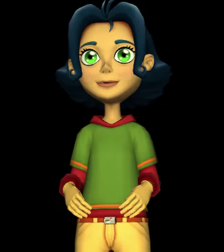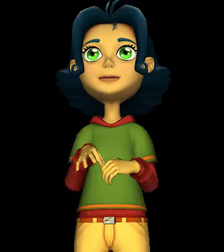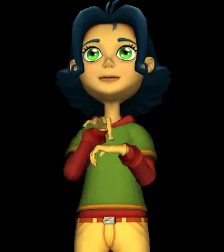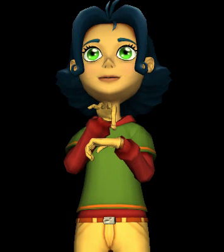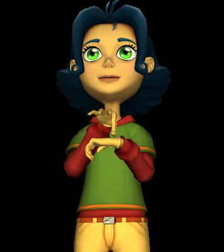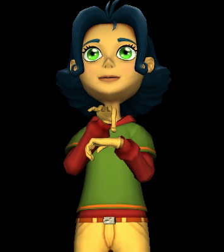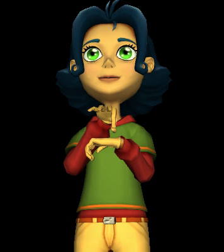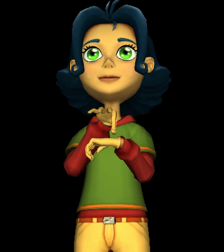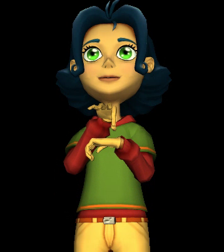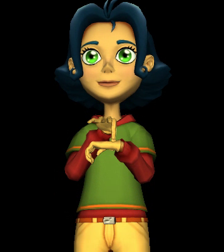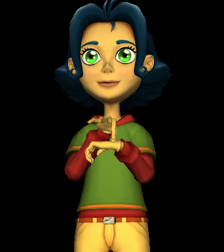مريض